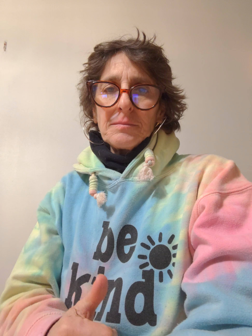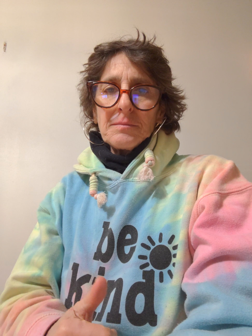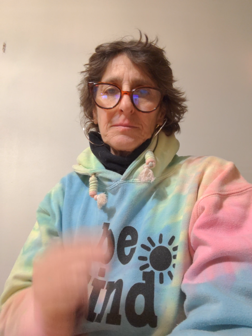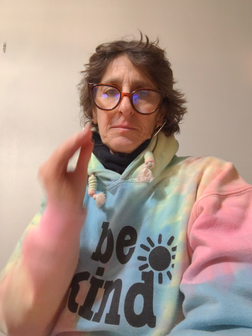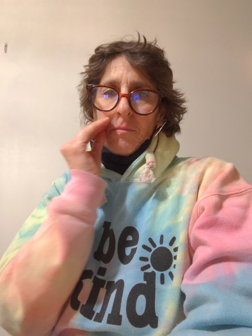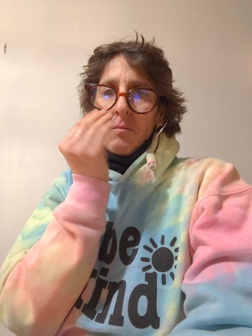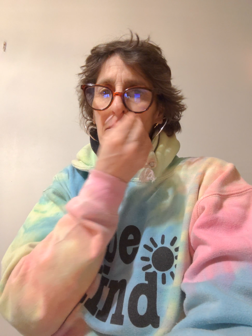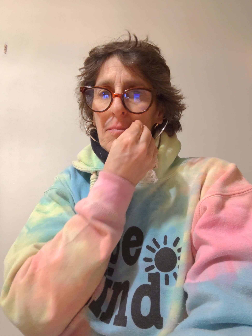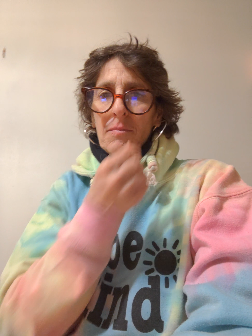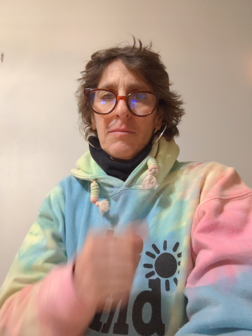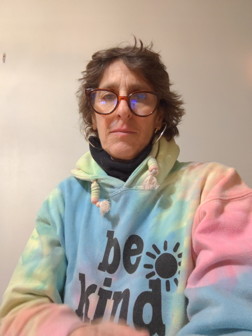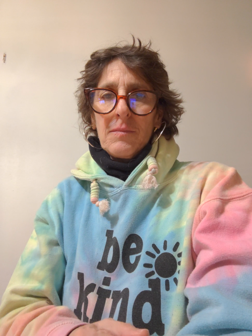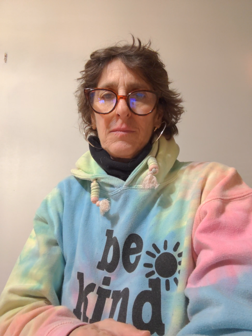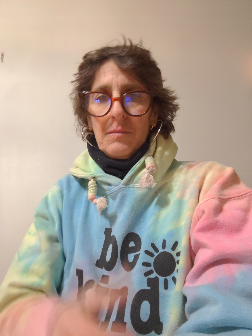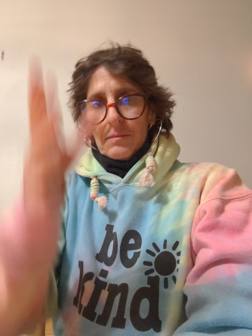flower